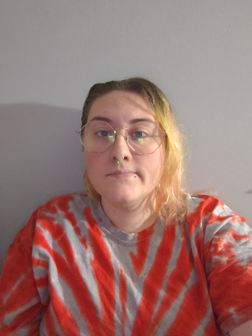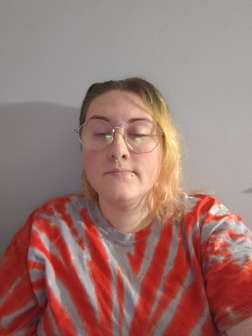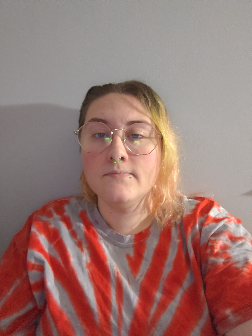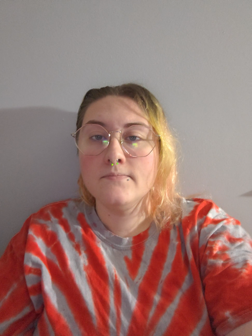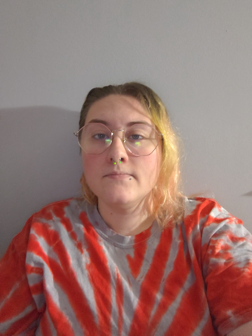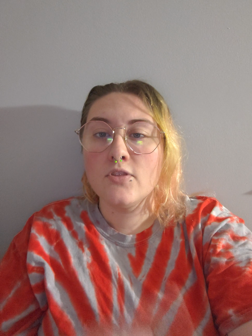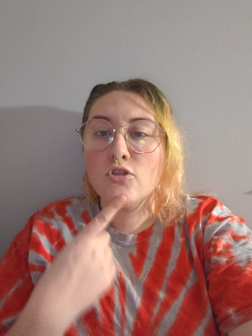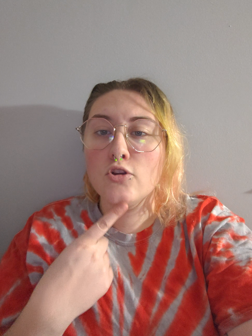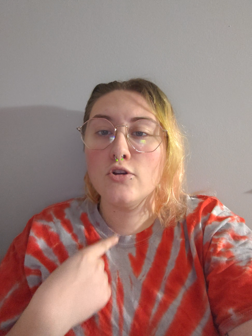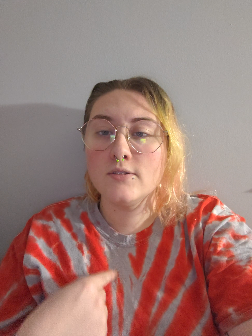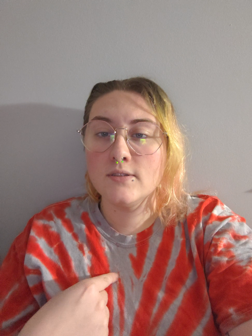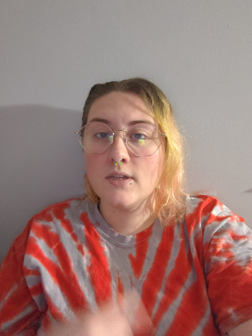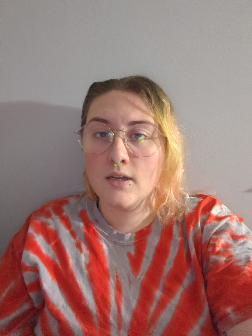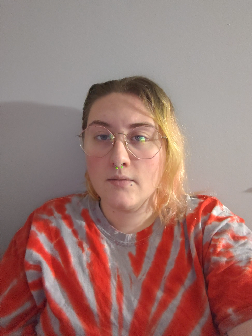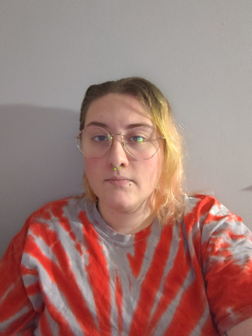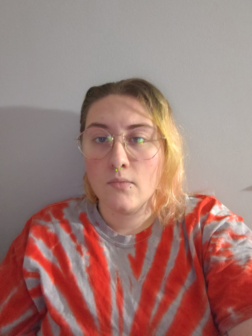thirsty